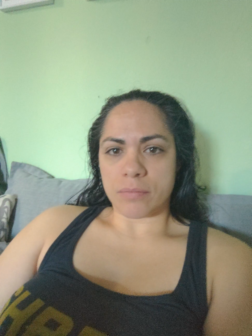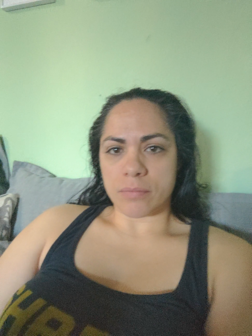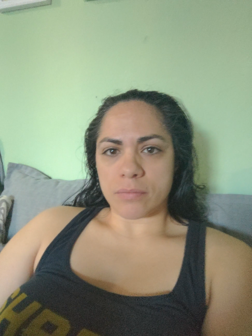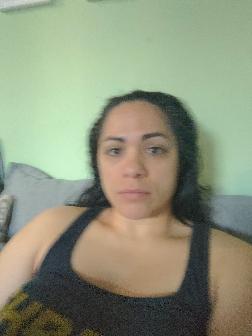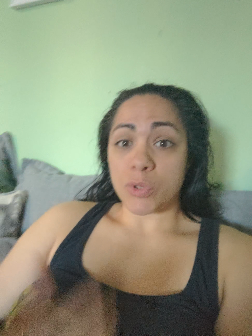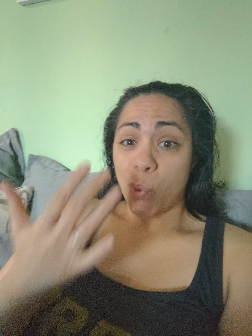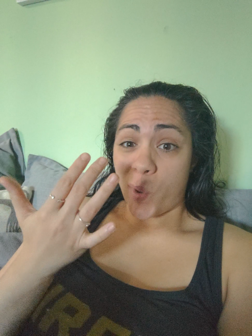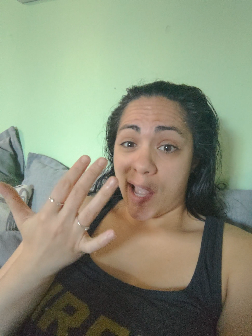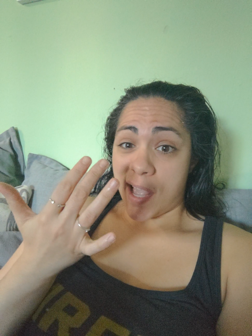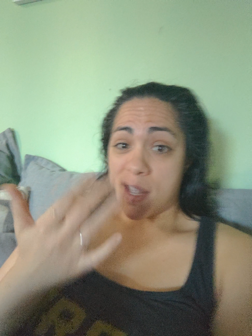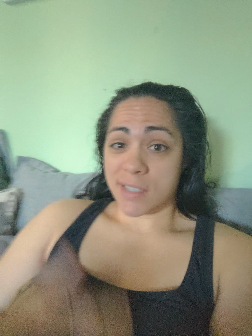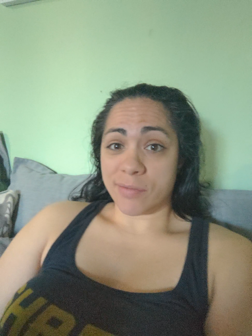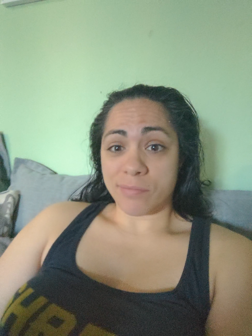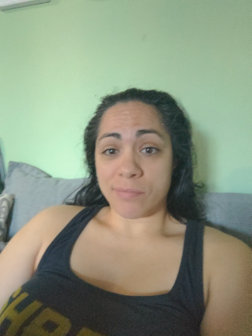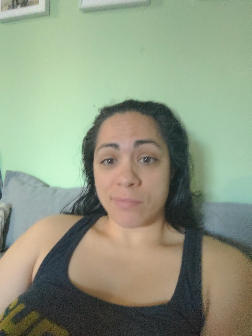wait